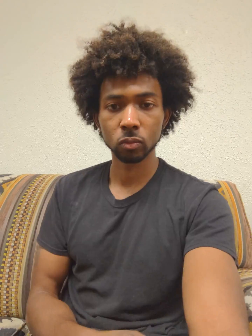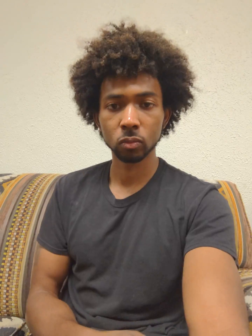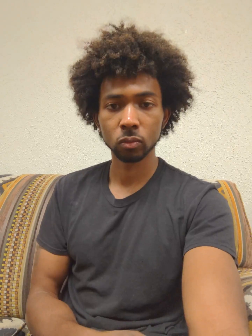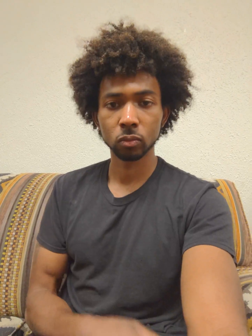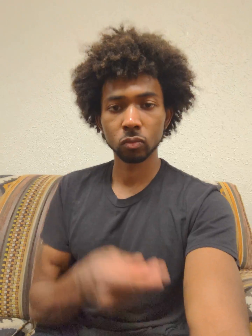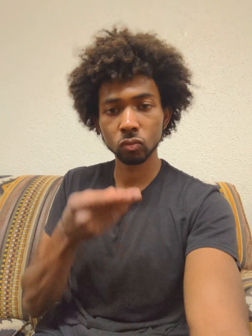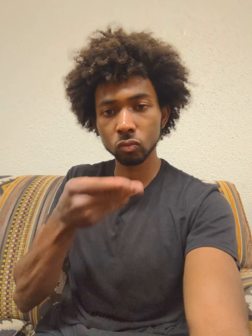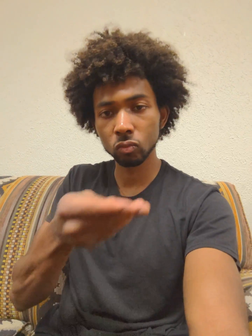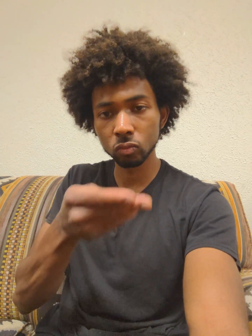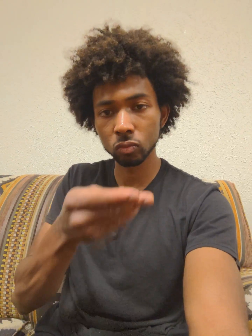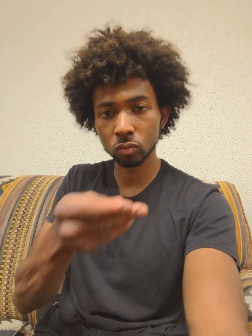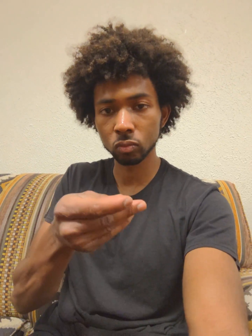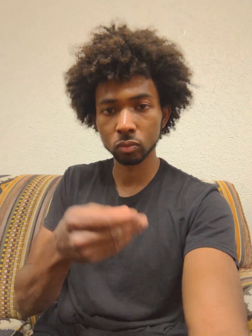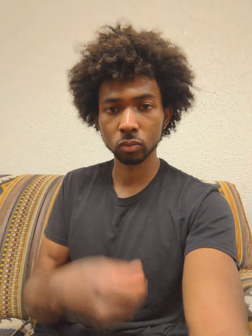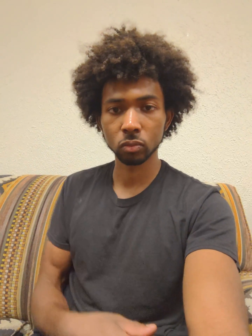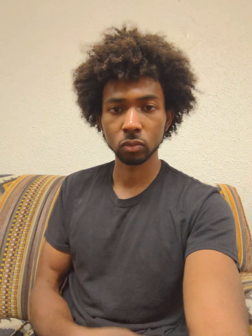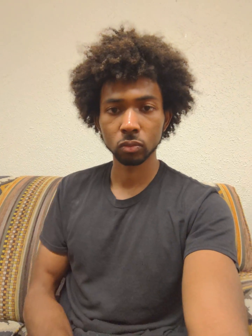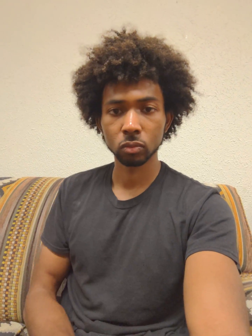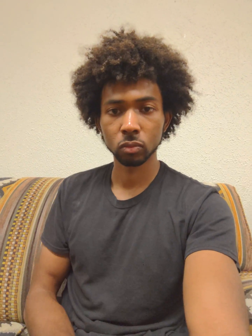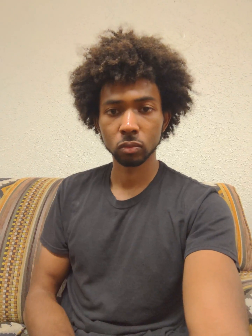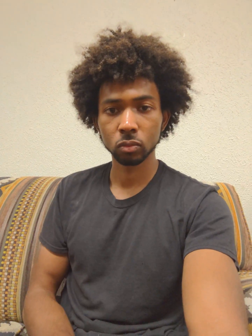feed